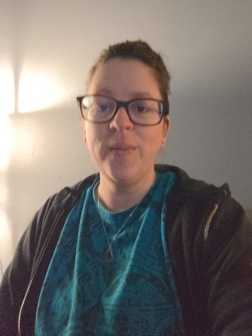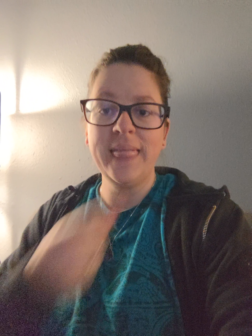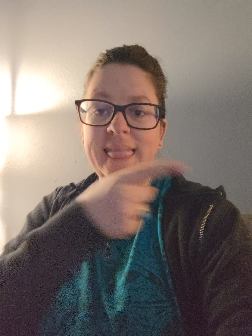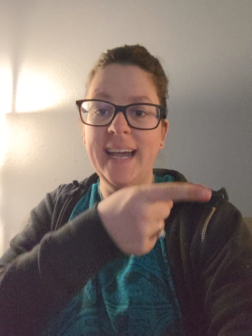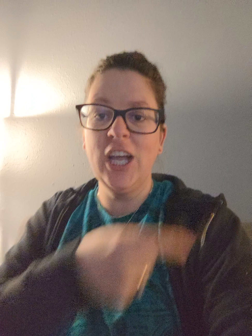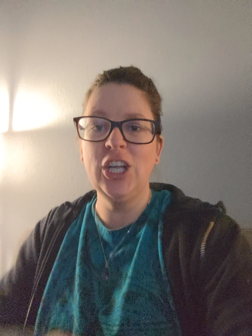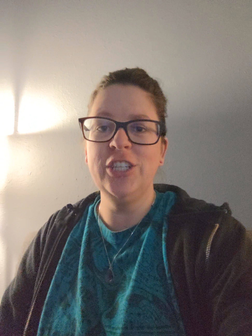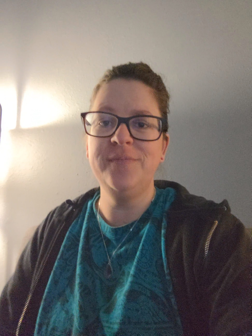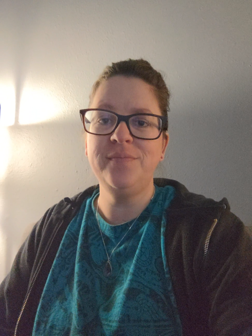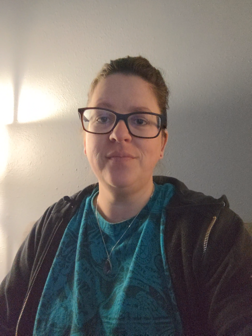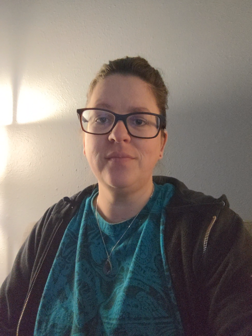there